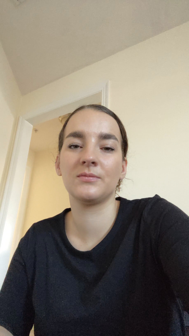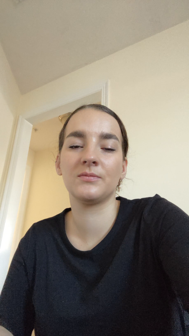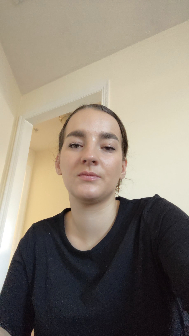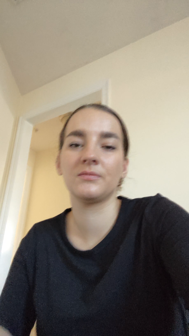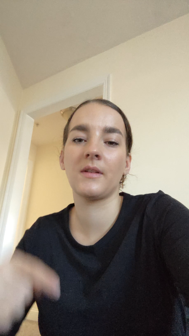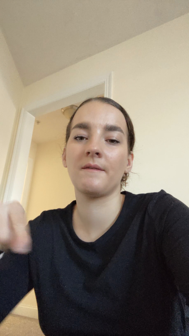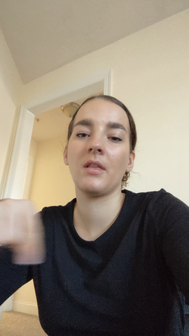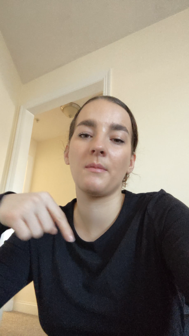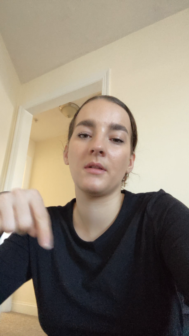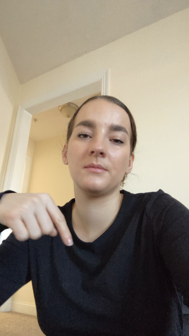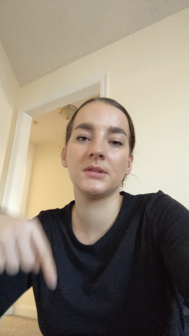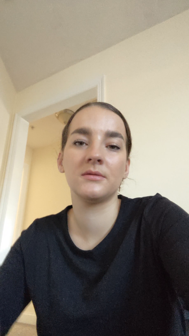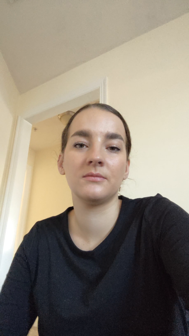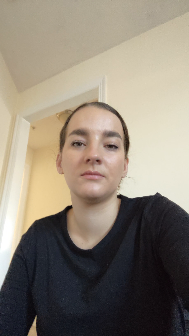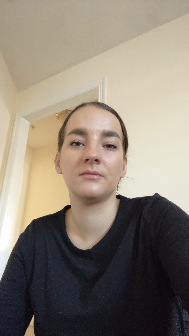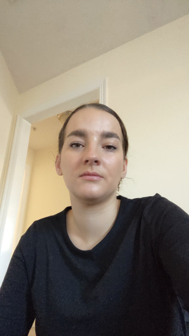flip-flop